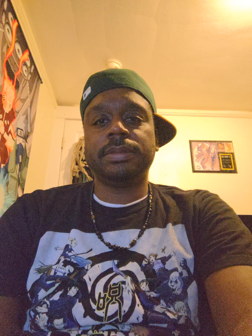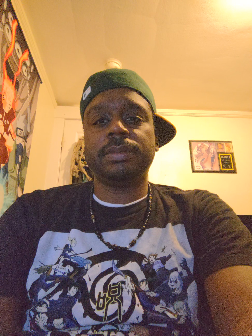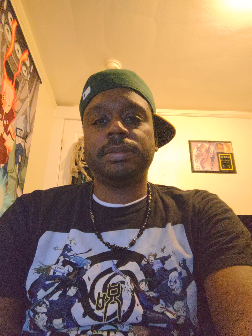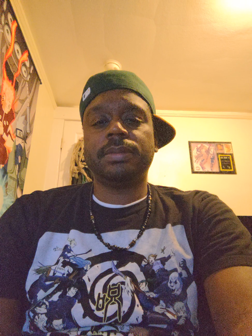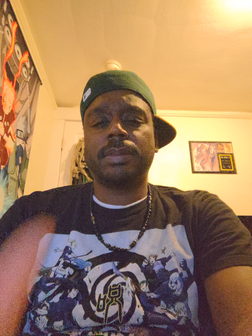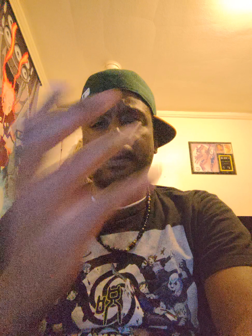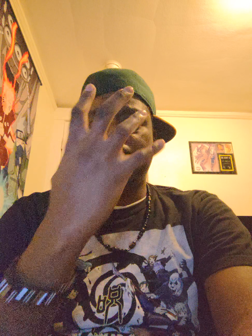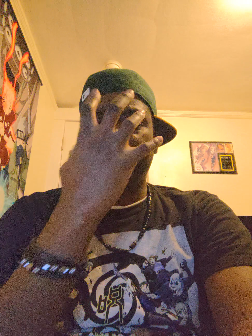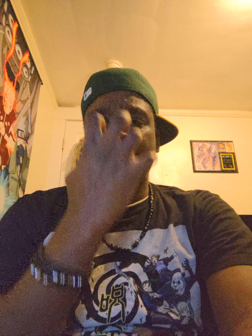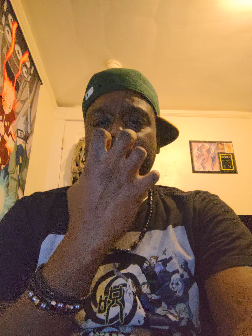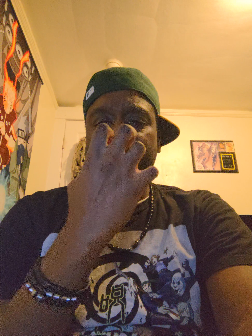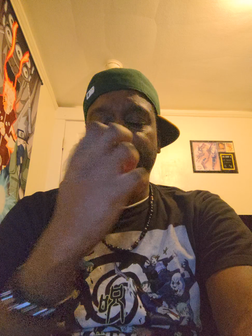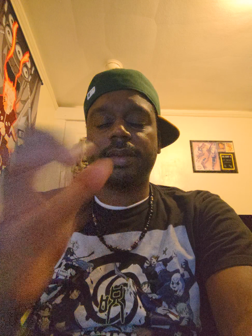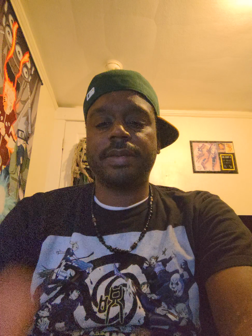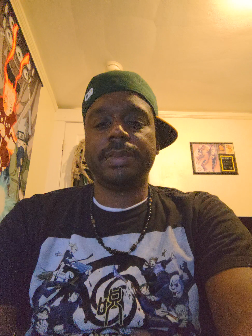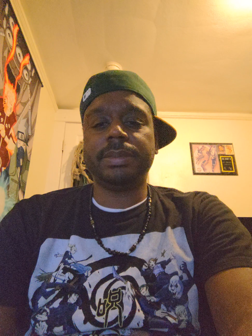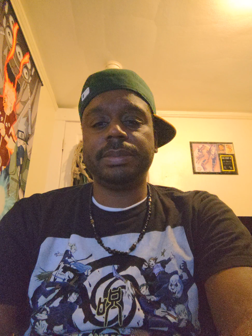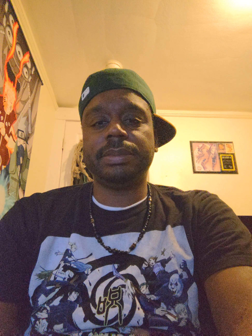mad